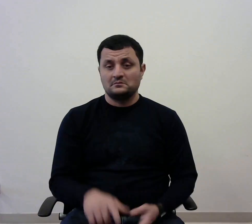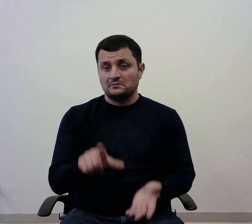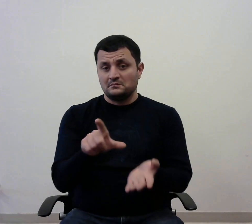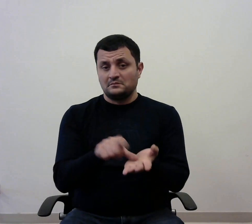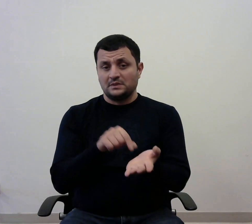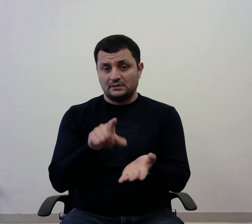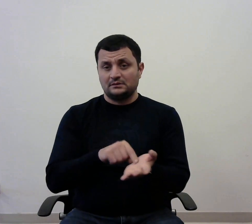pensiya